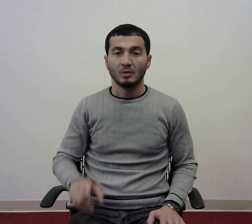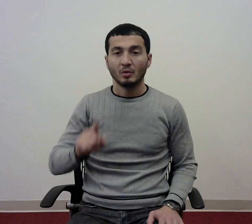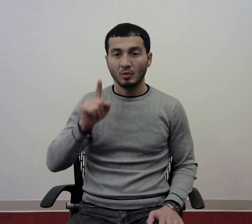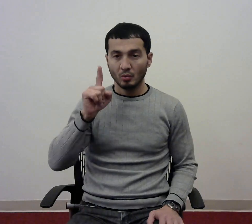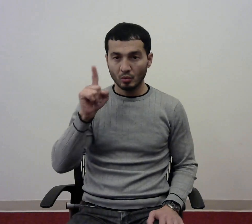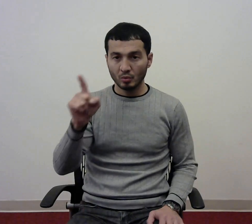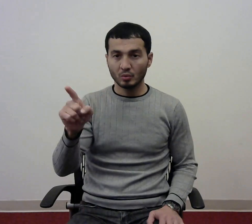O